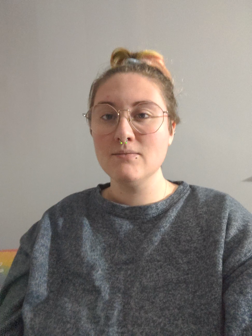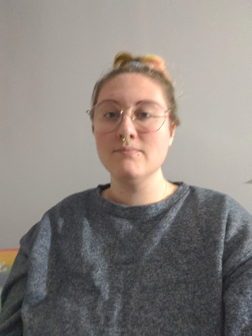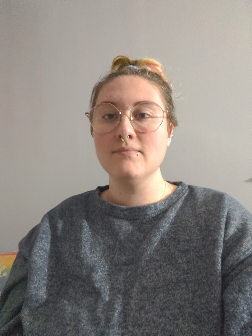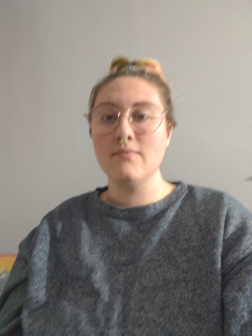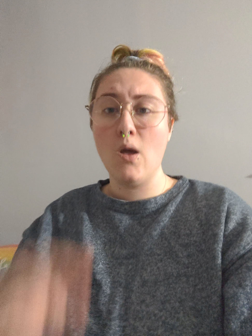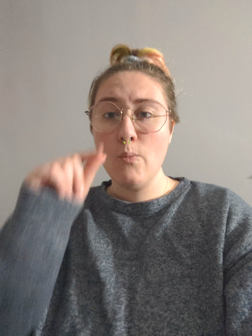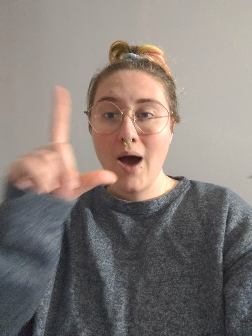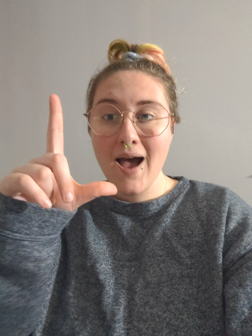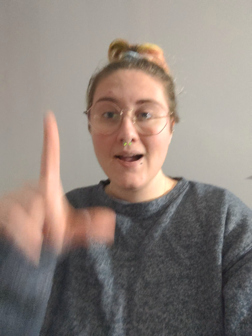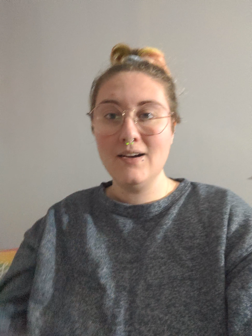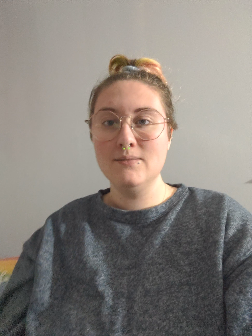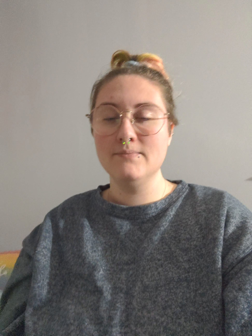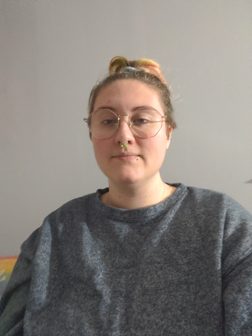awake